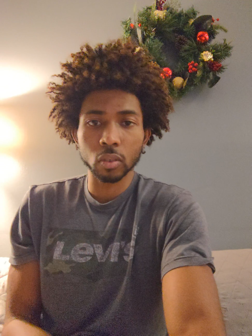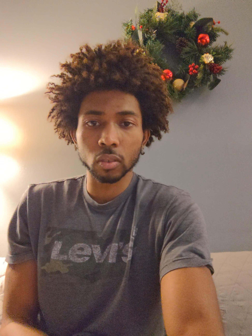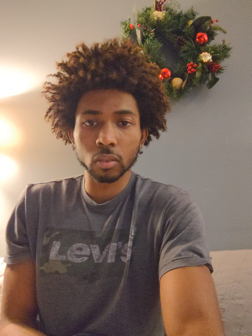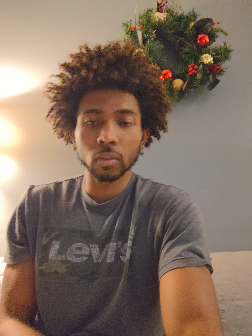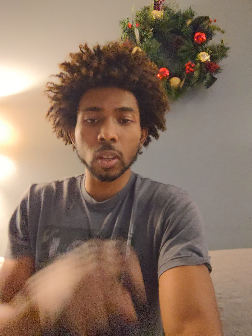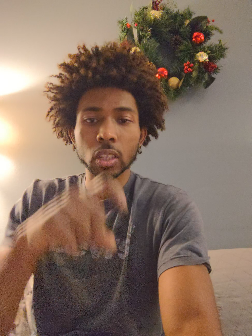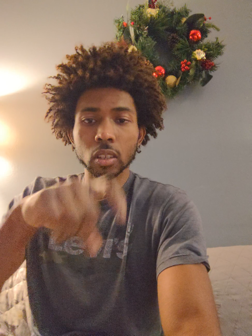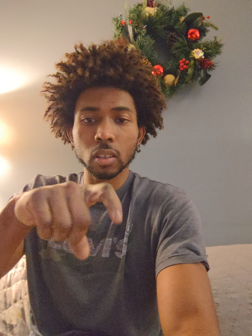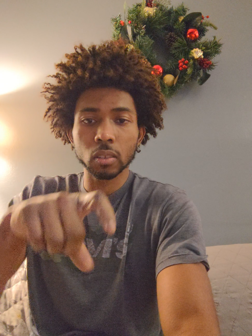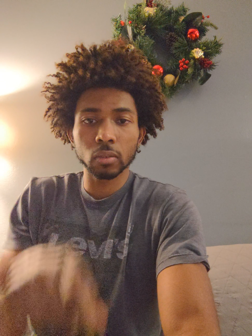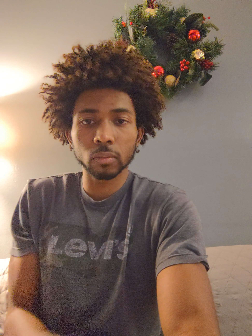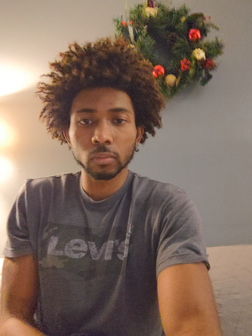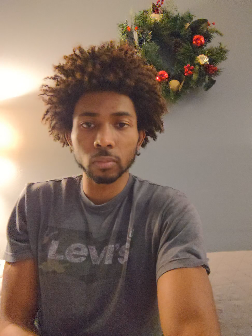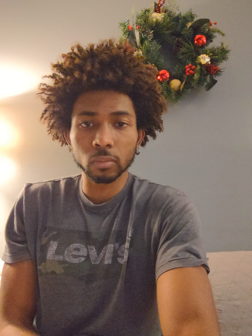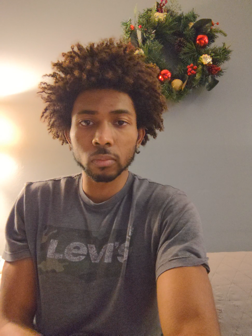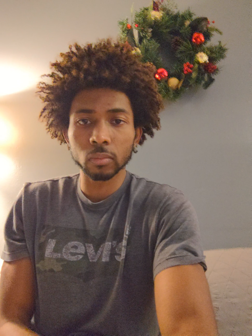time